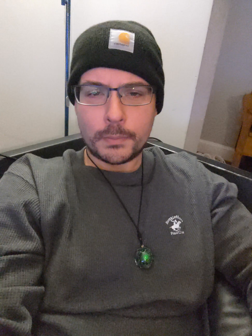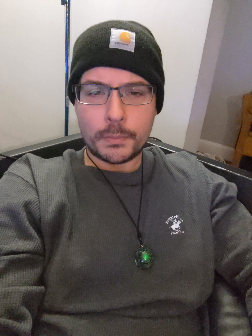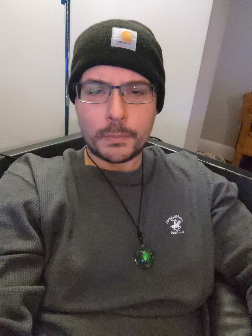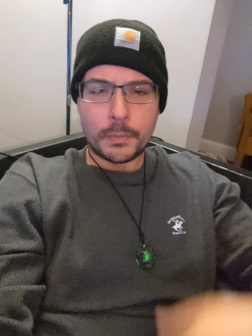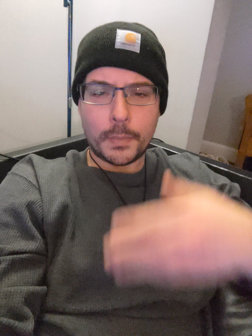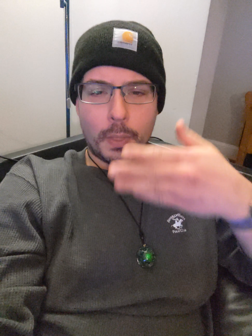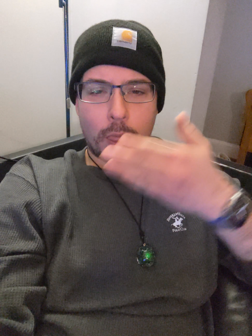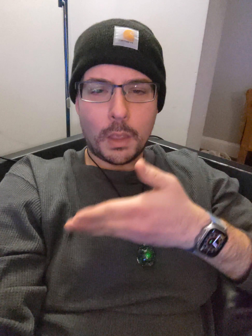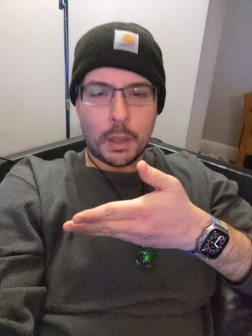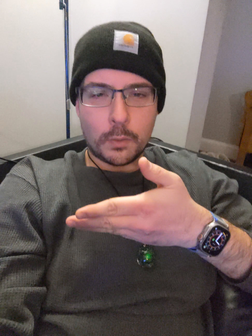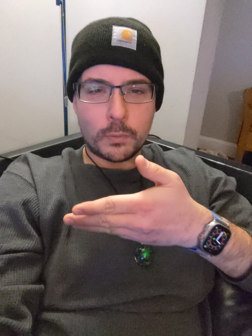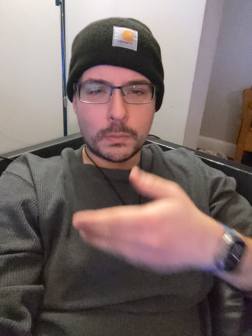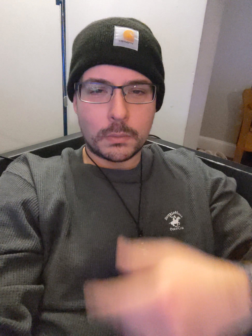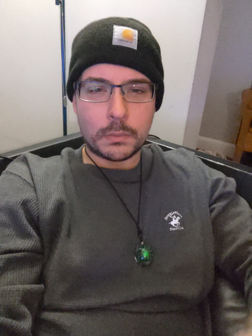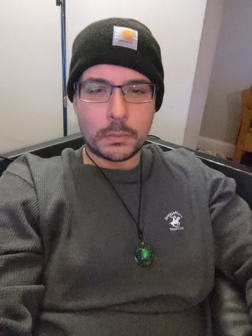there